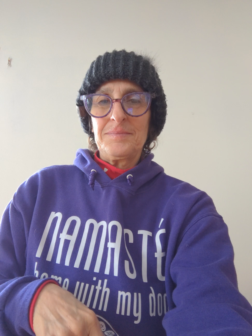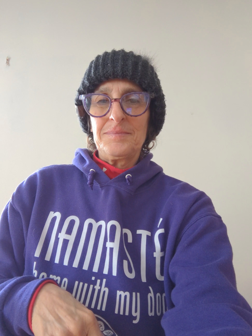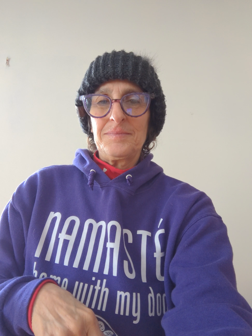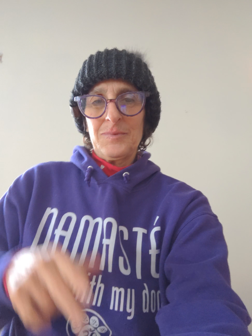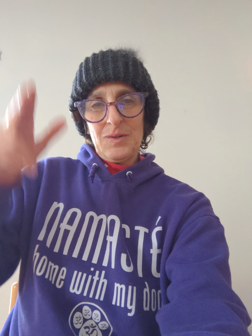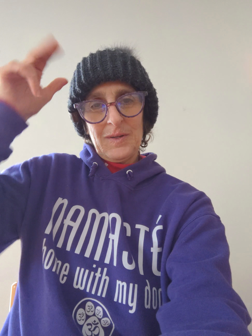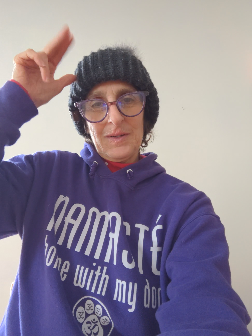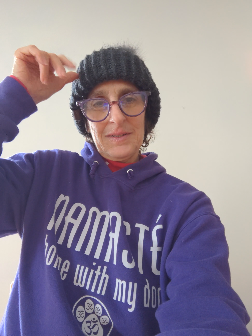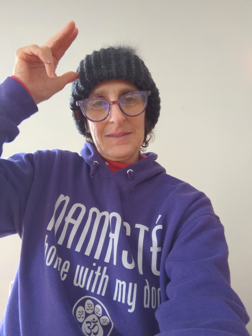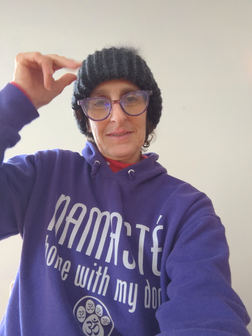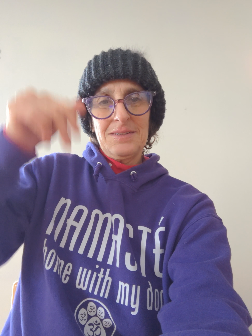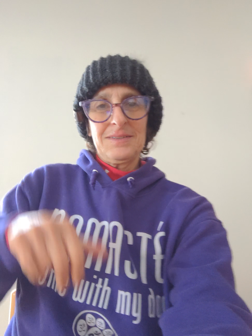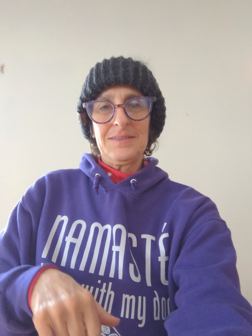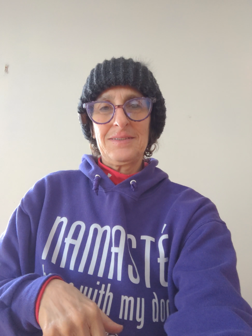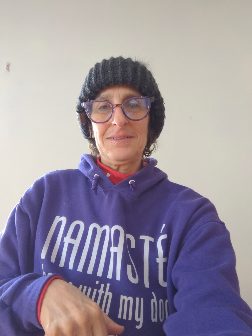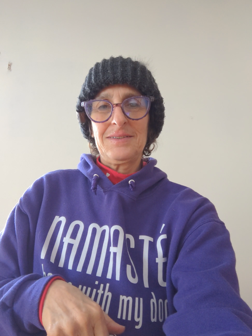horse